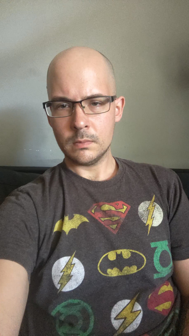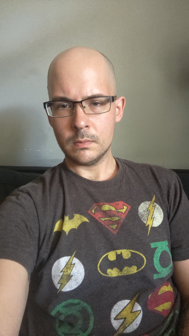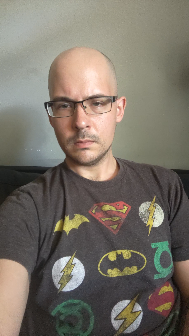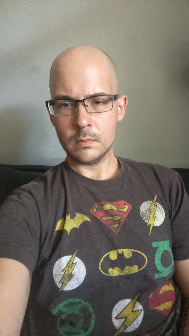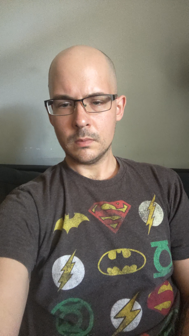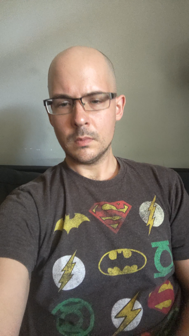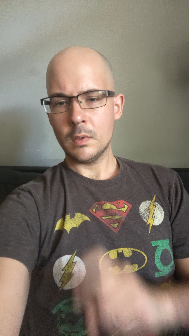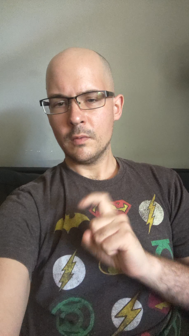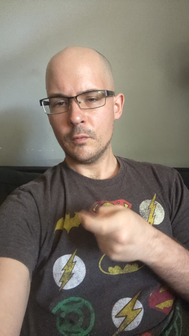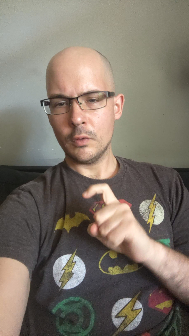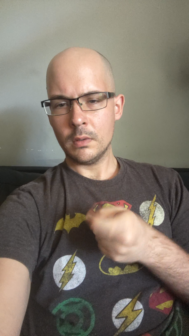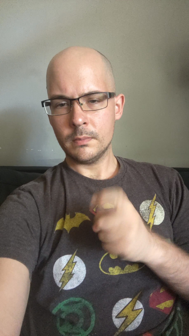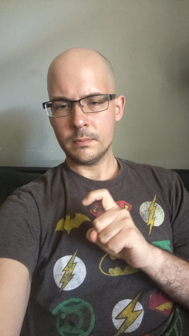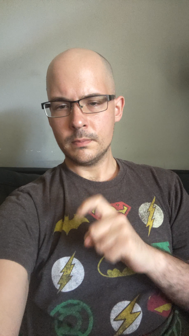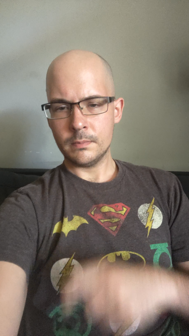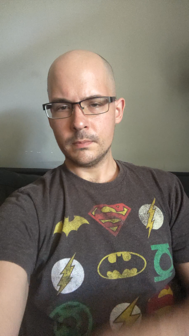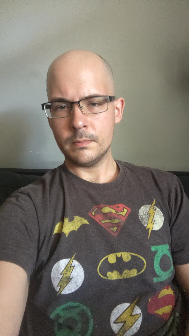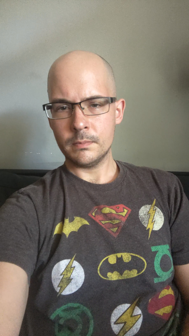friend